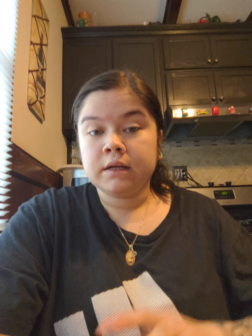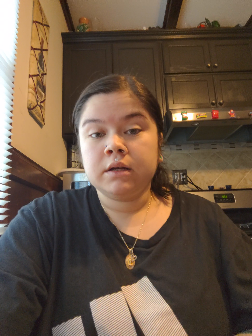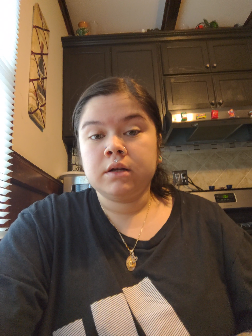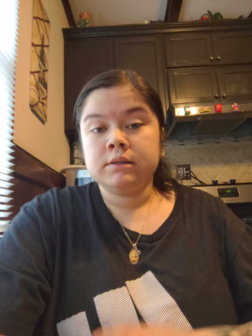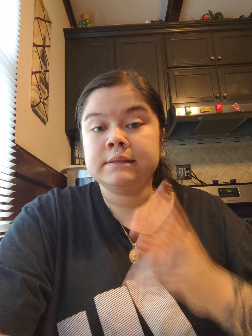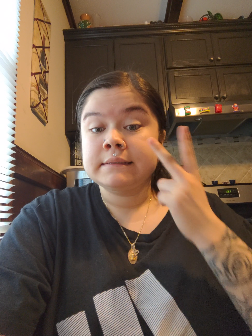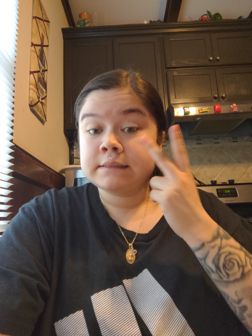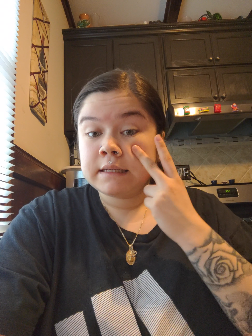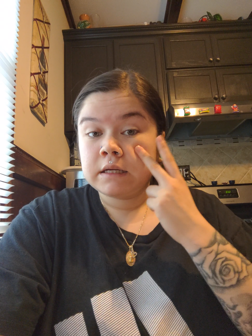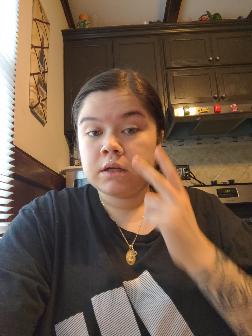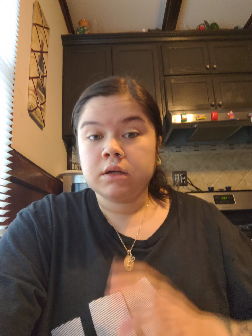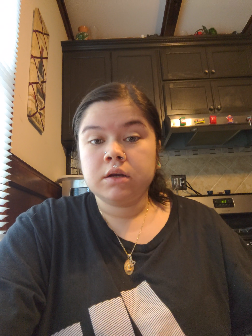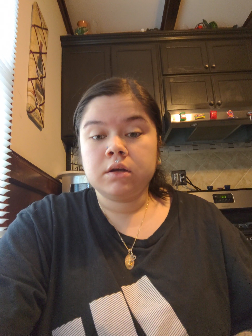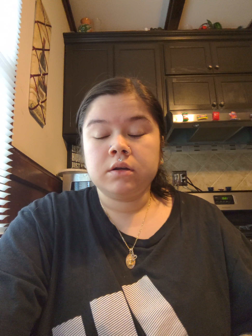see